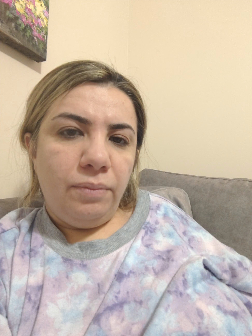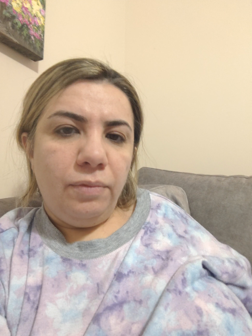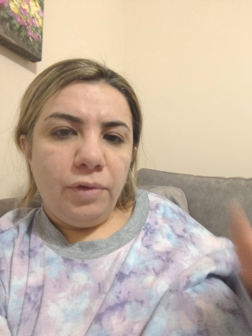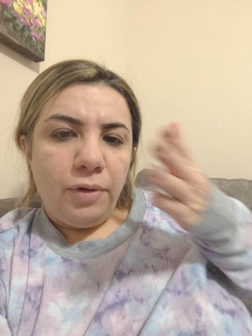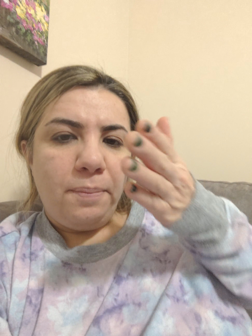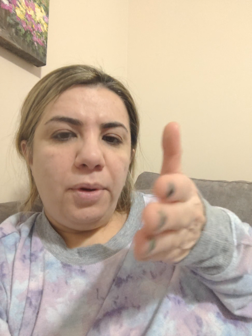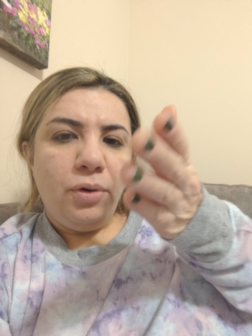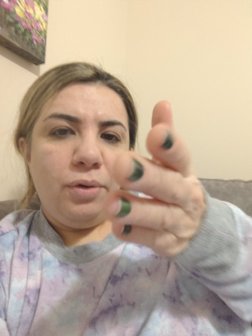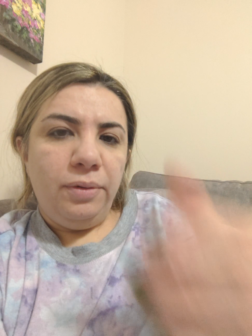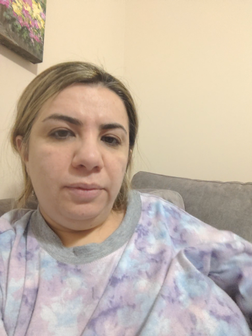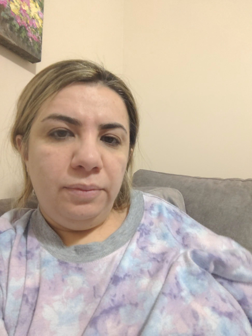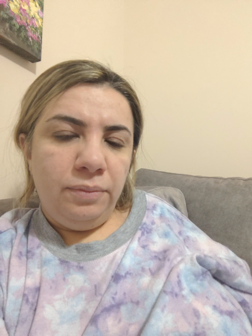boat